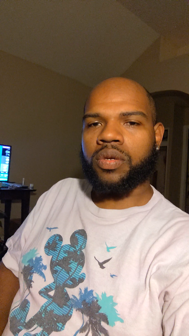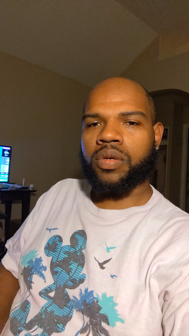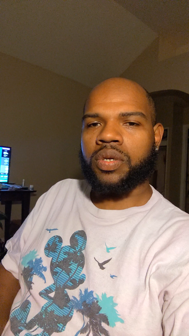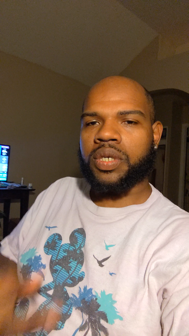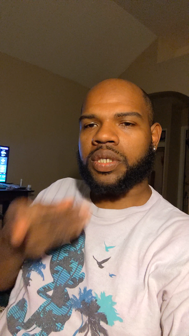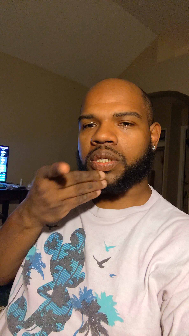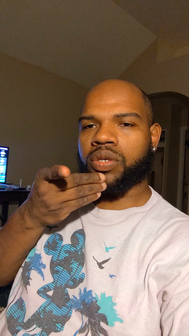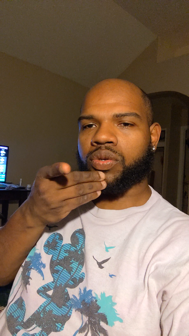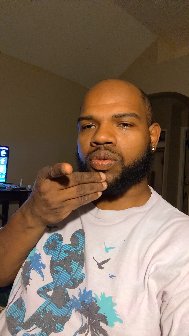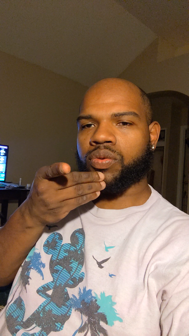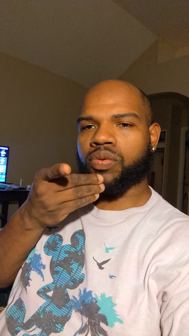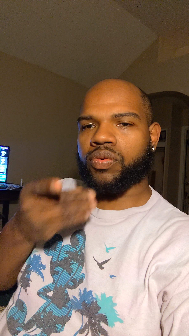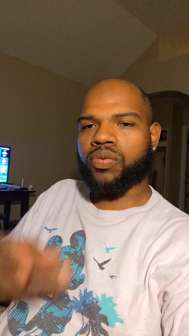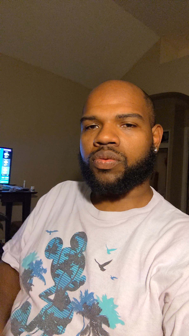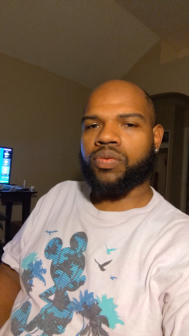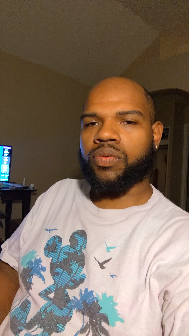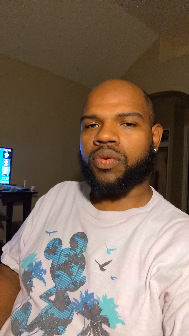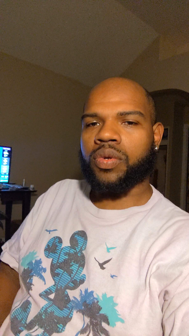dinner